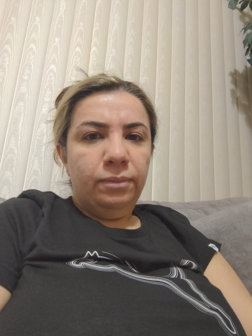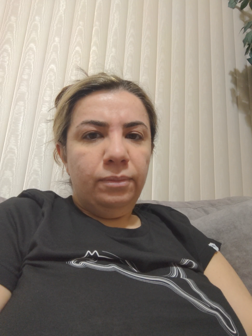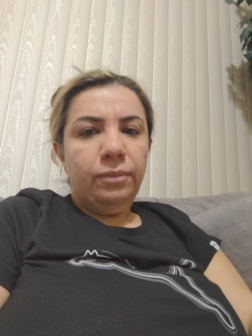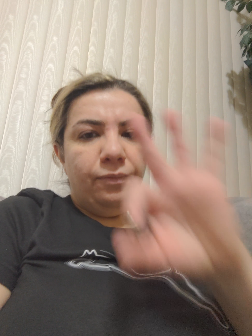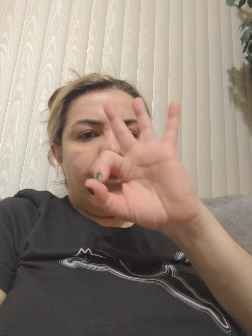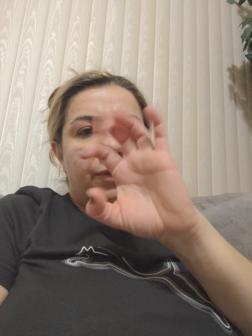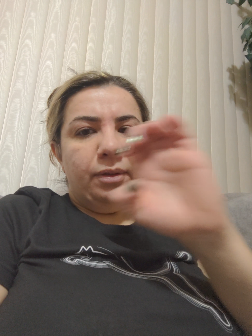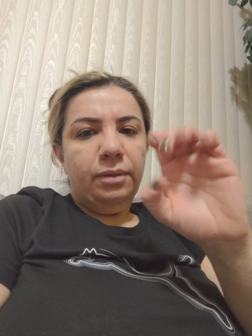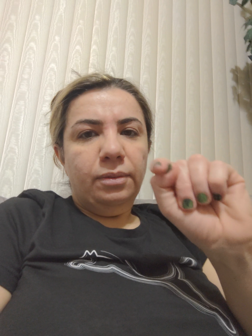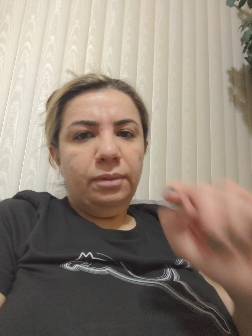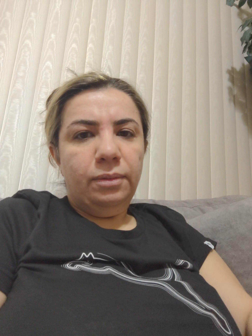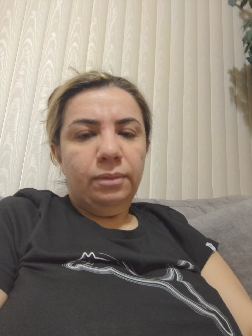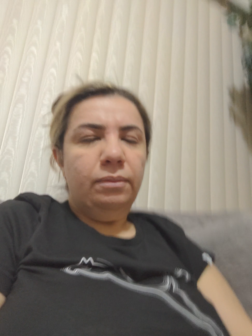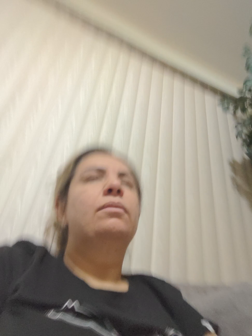feet